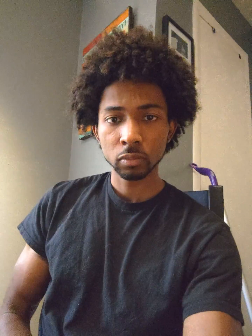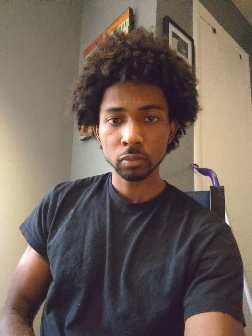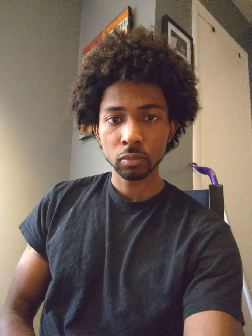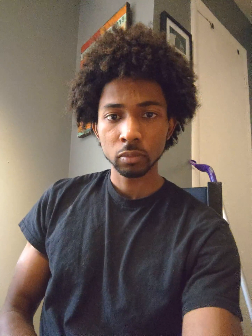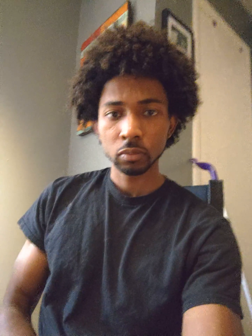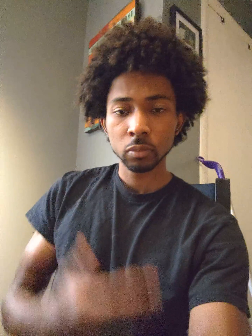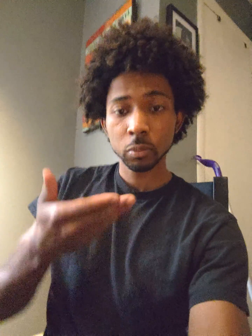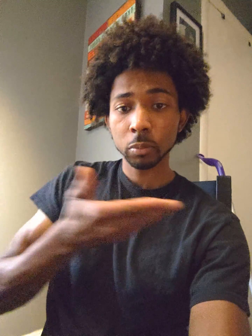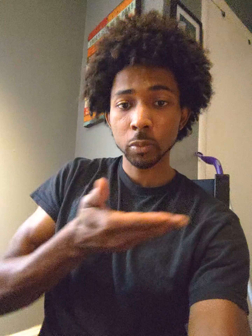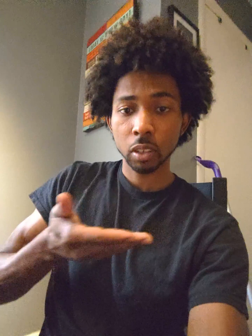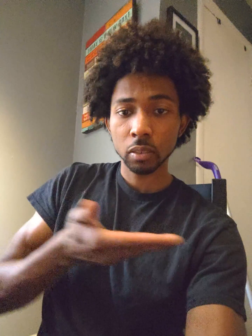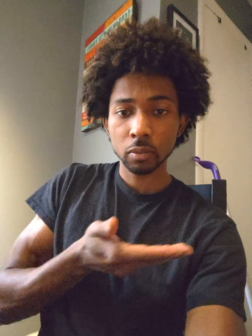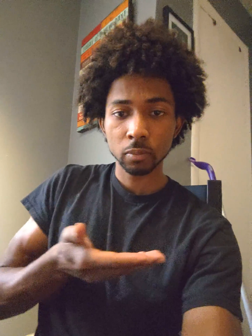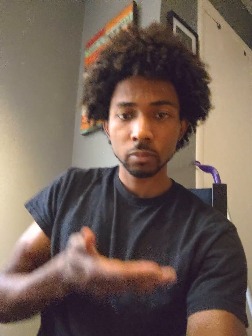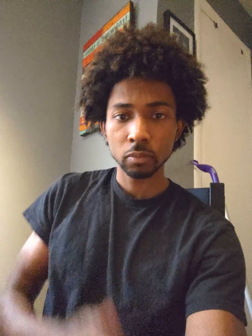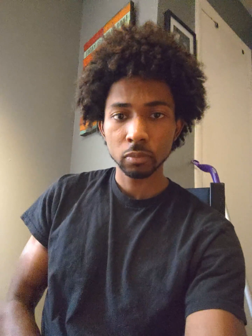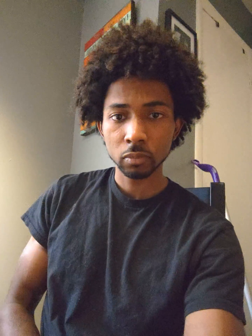baby